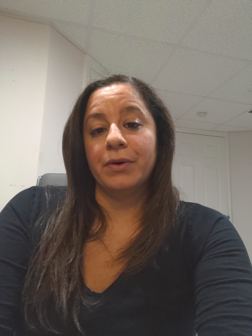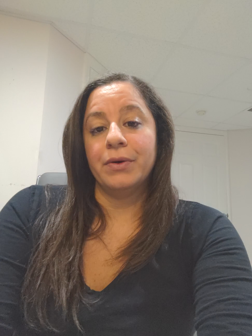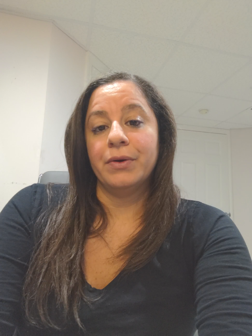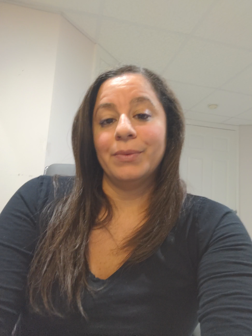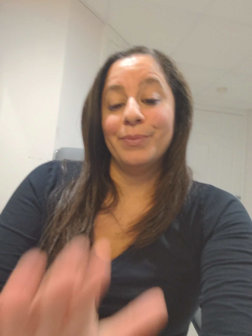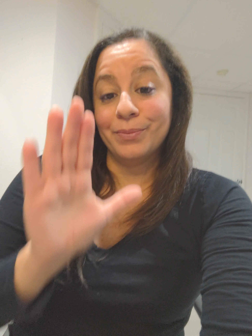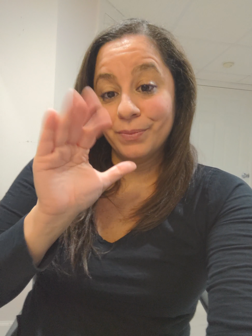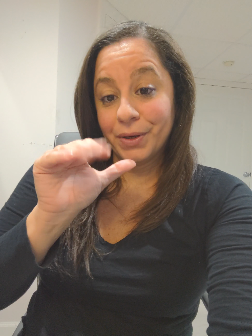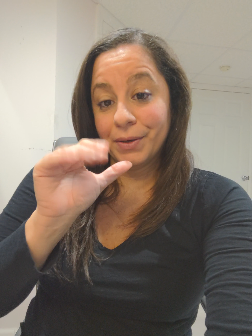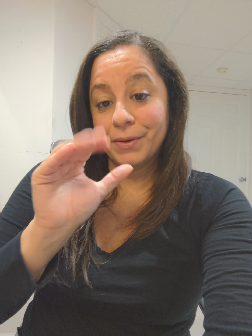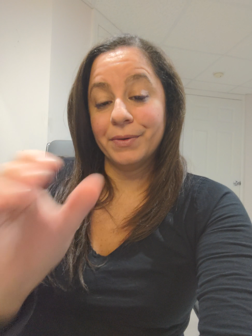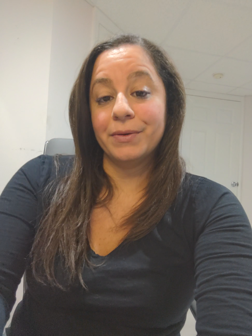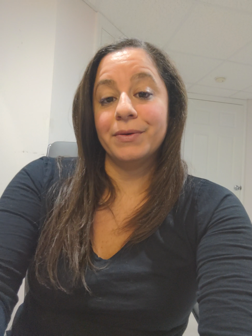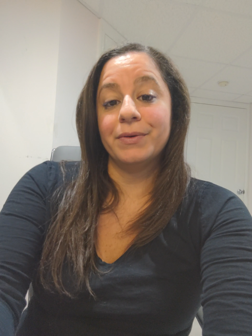bye